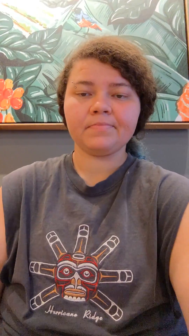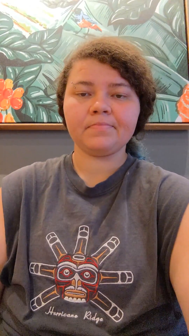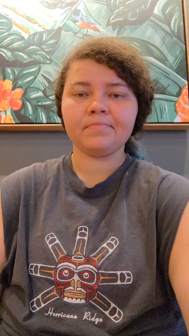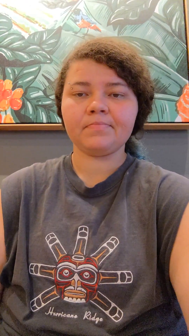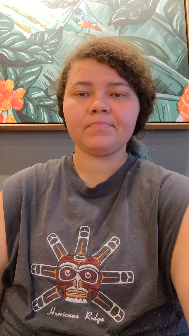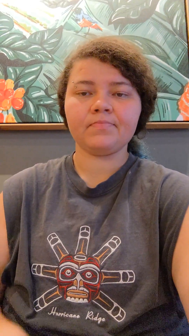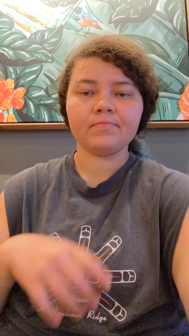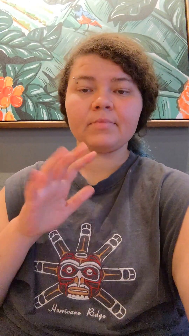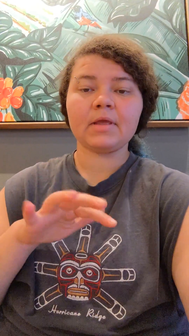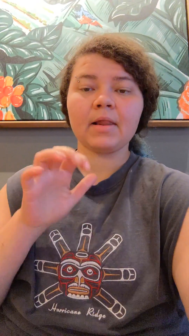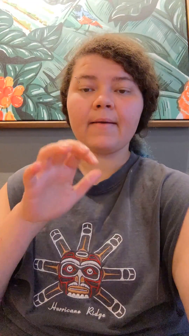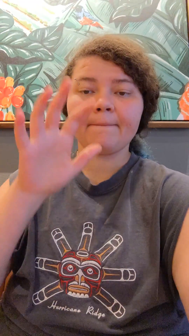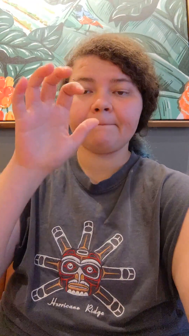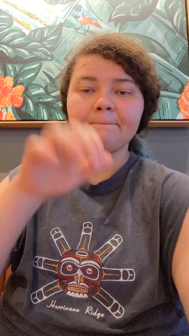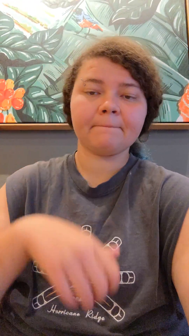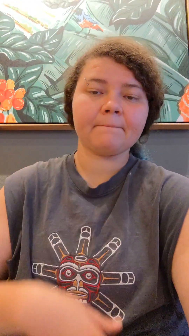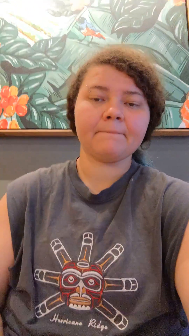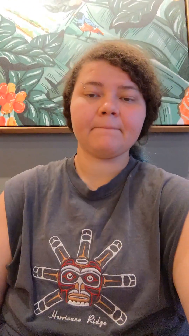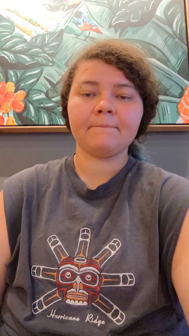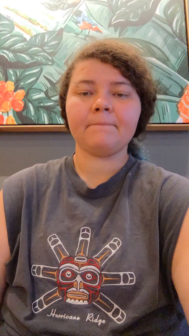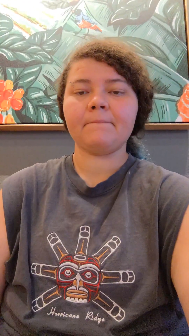climb